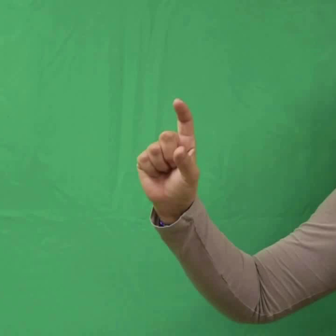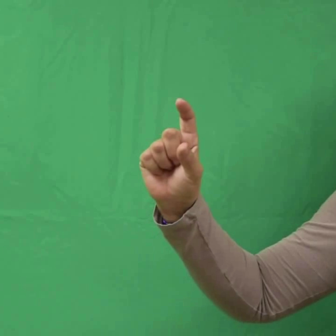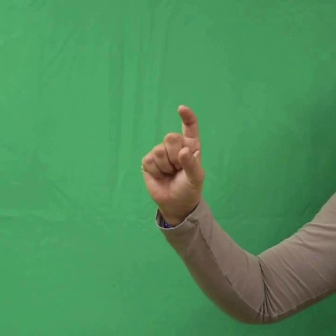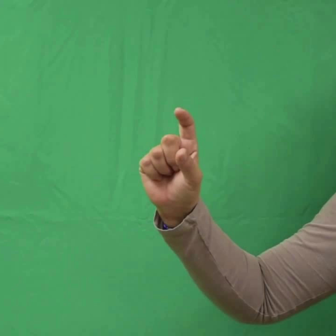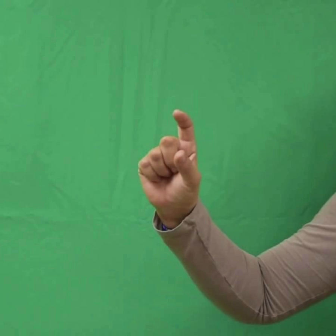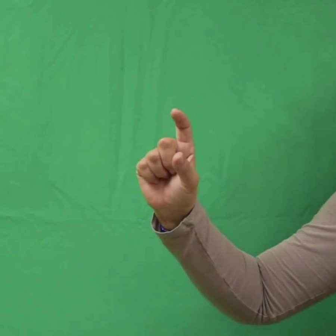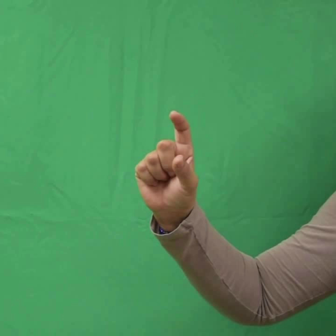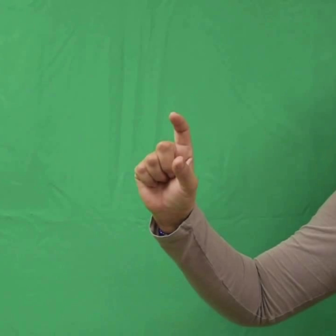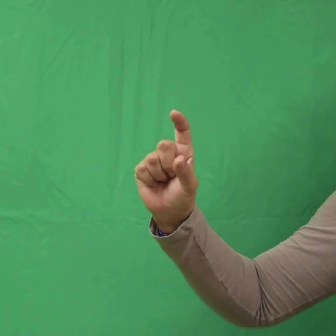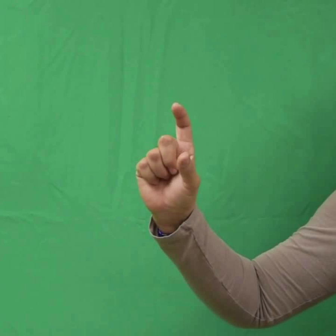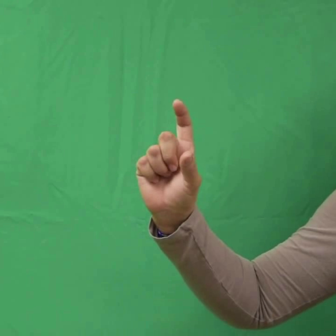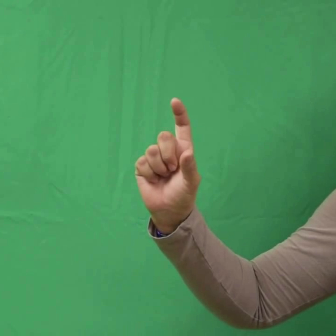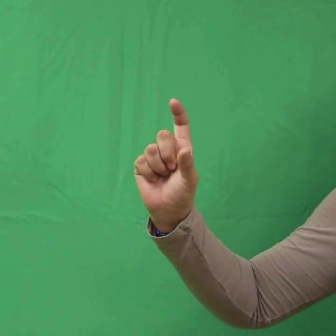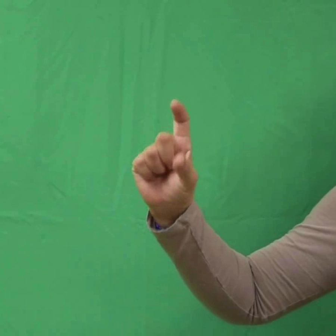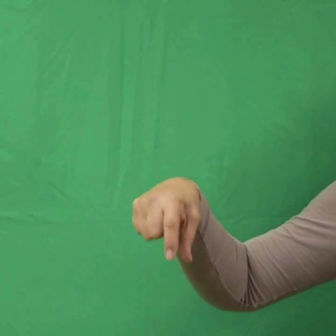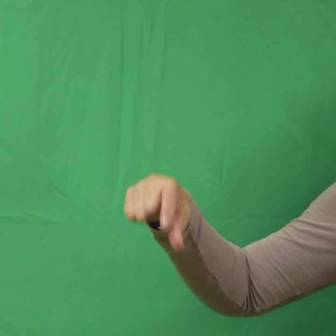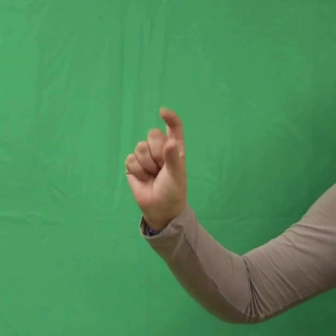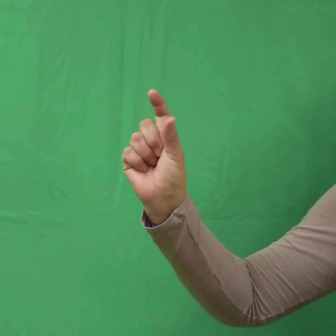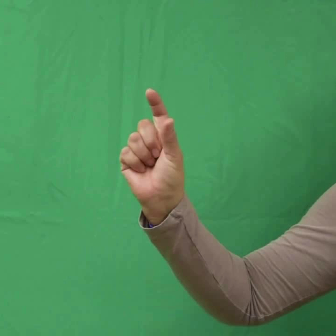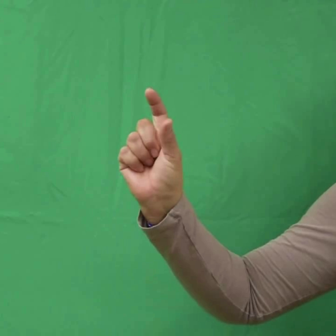Q